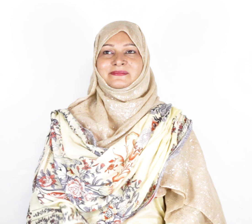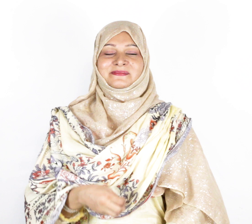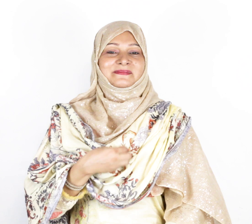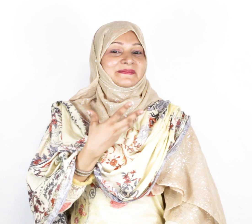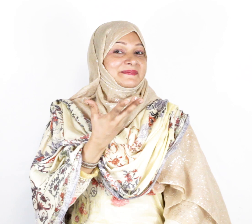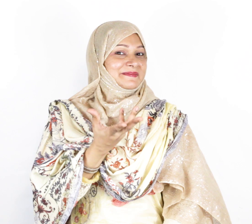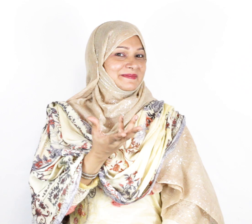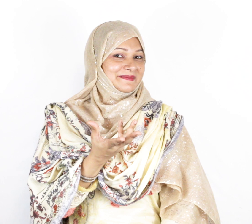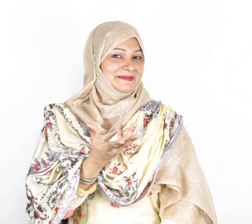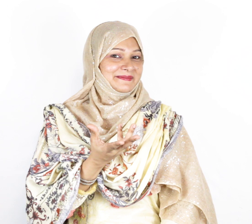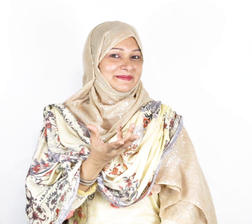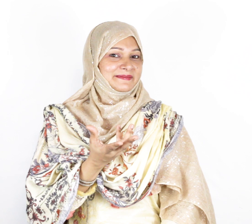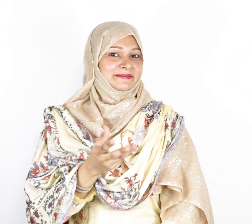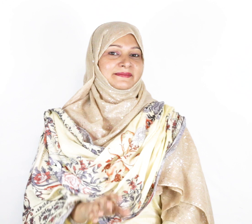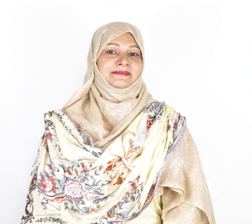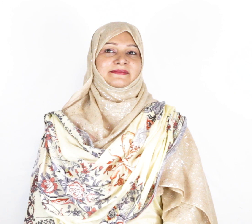glad